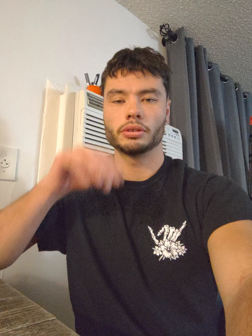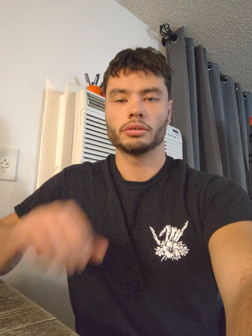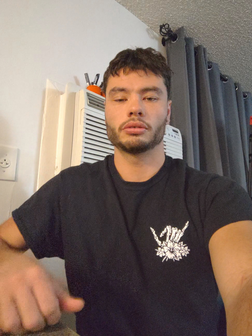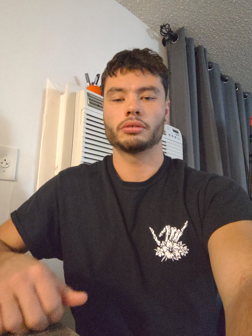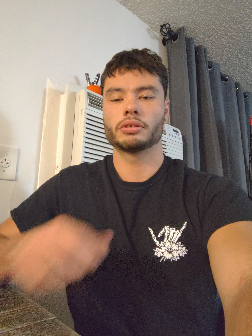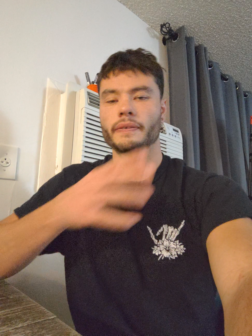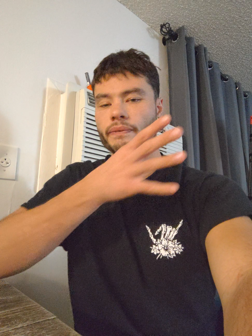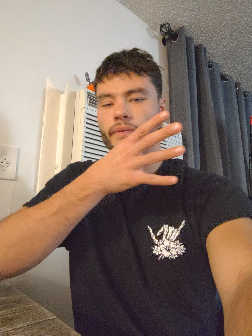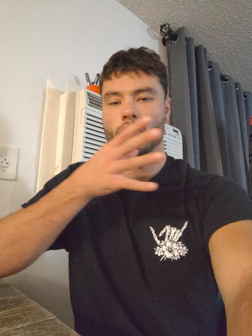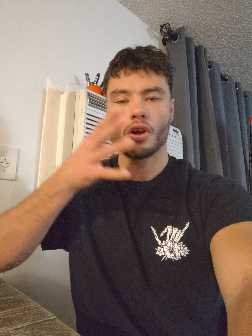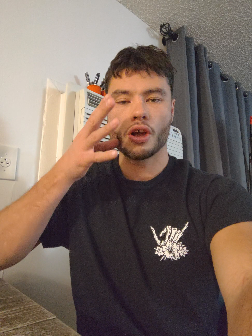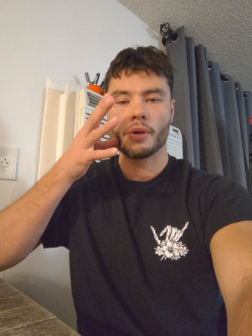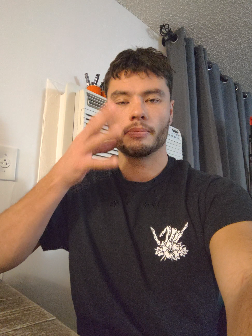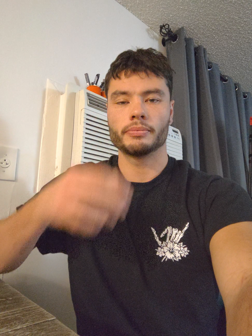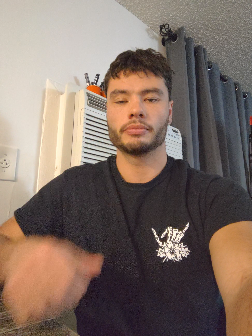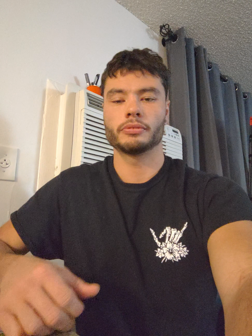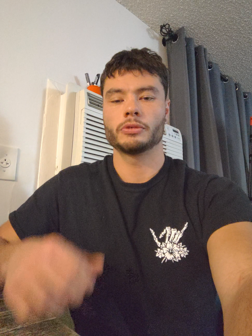farm